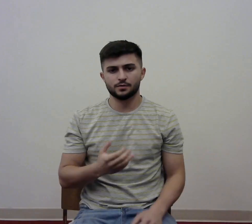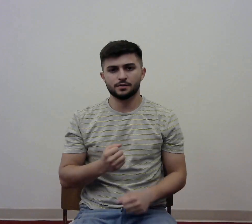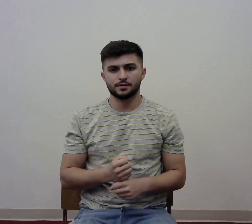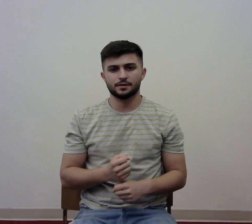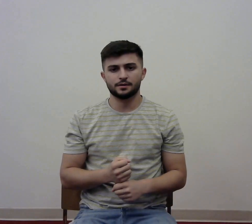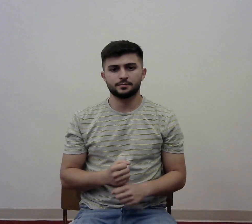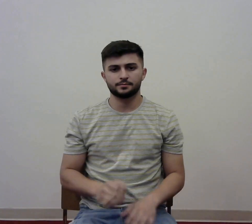edir